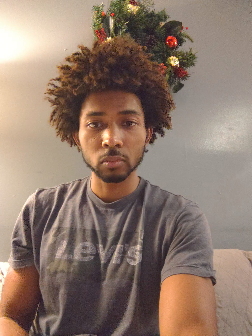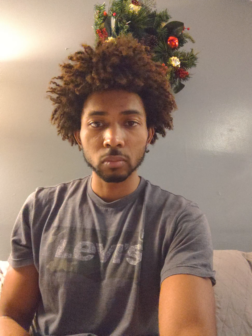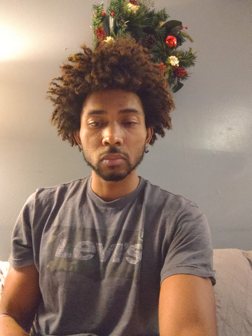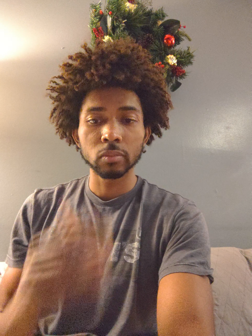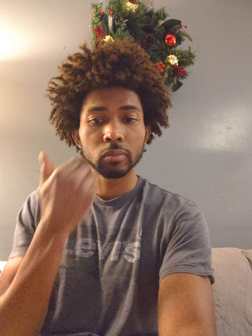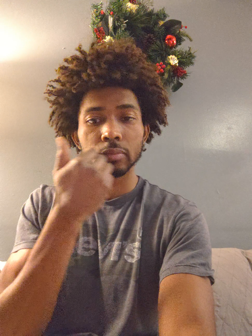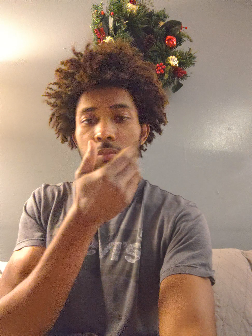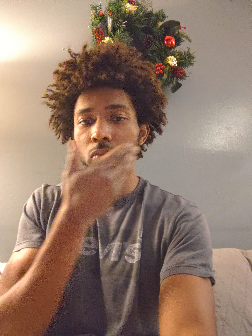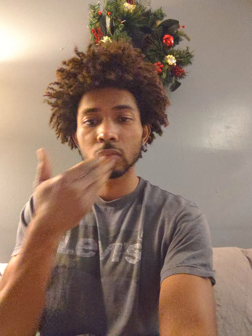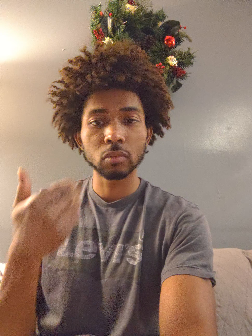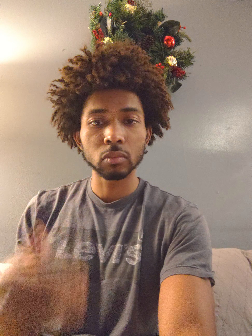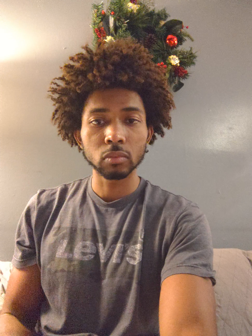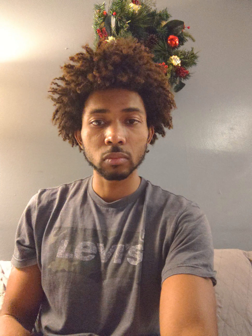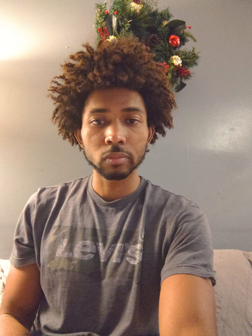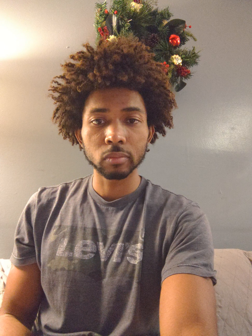napkin